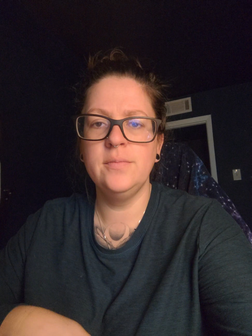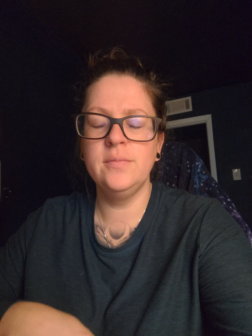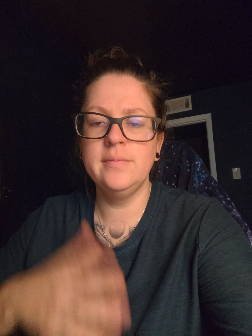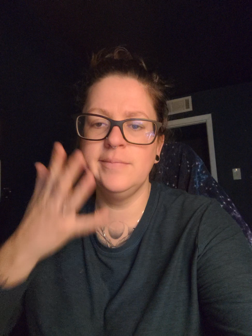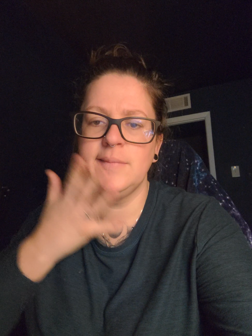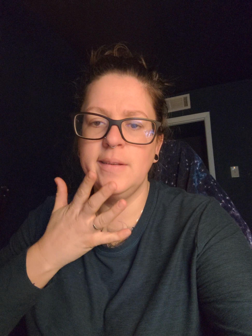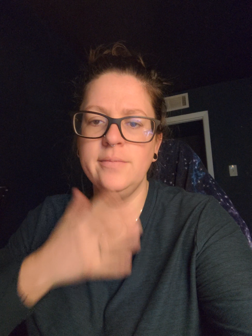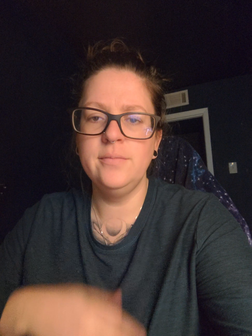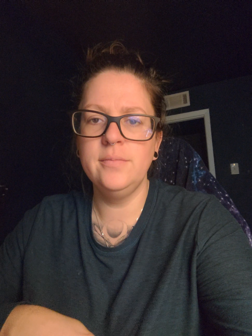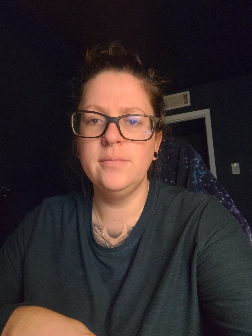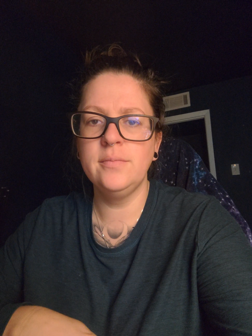sad